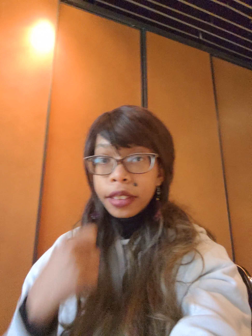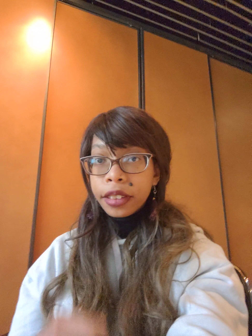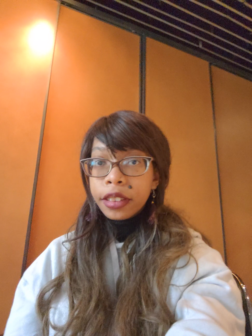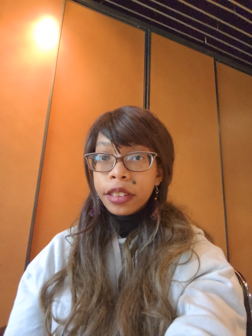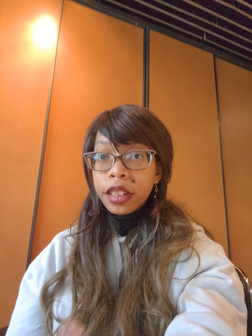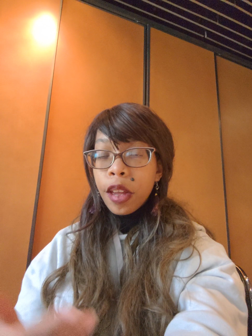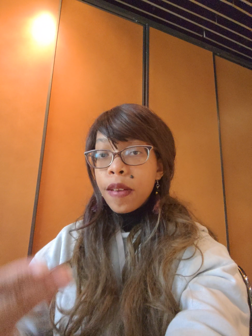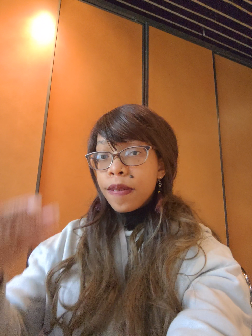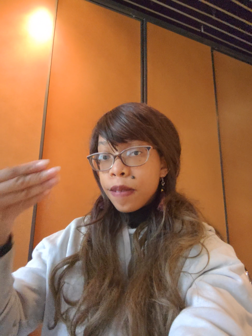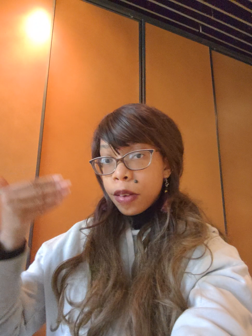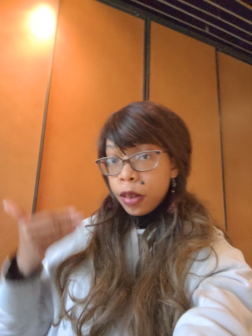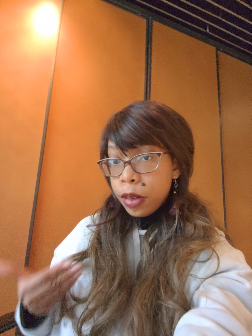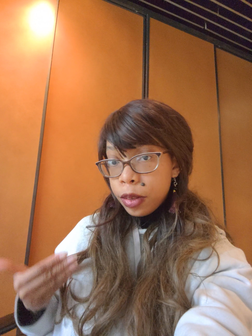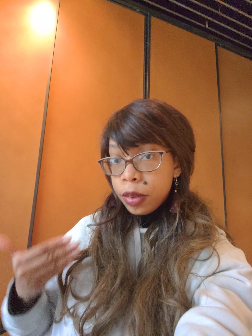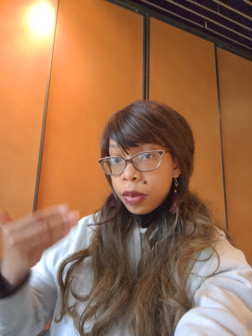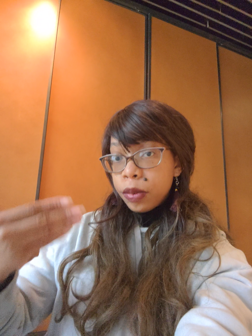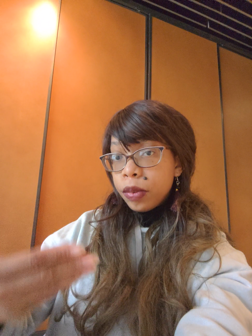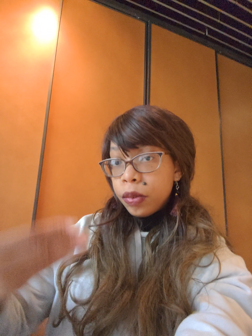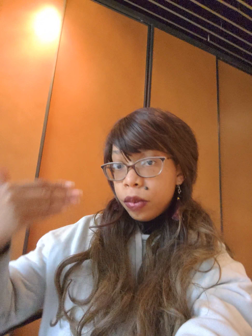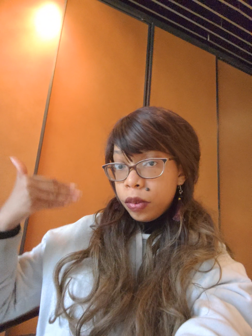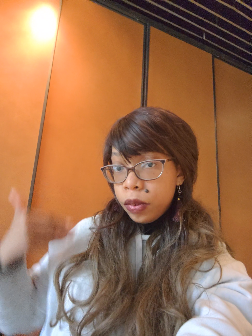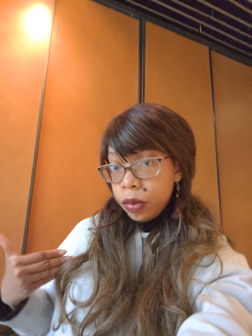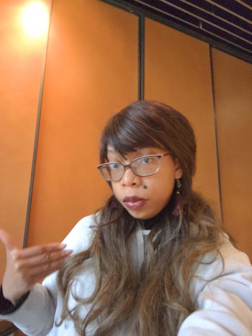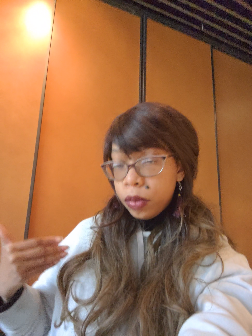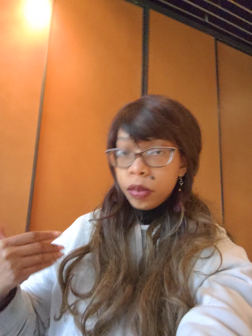before